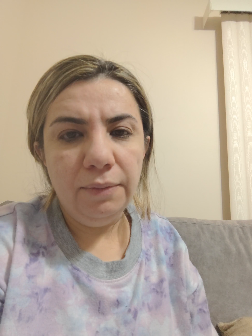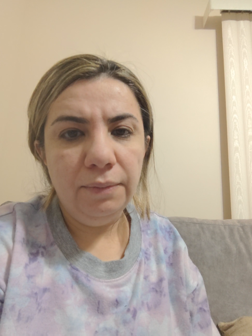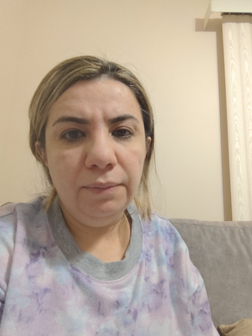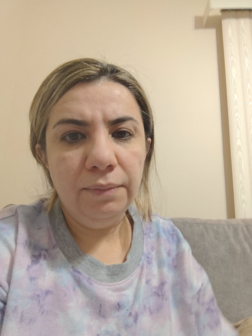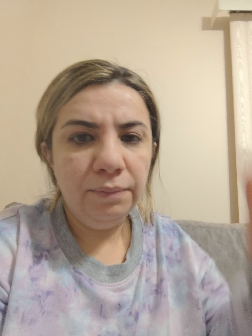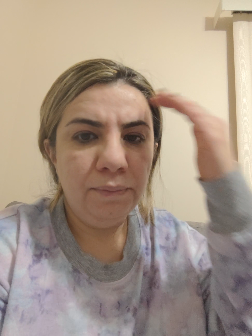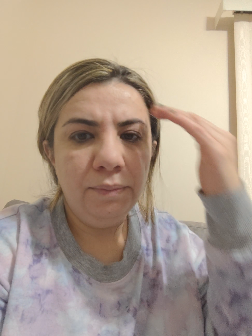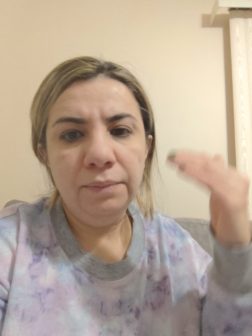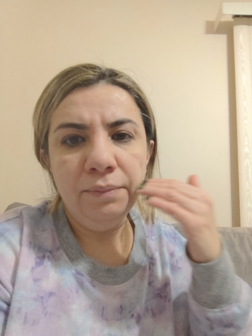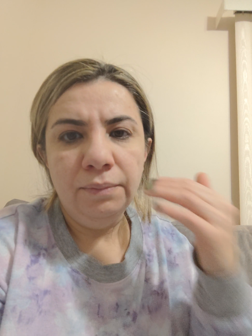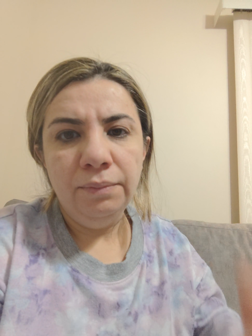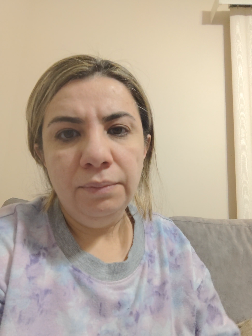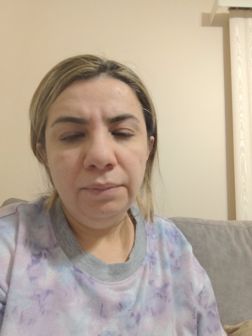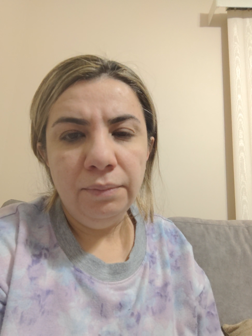head